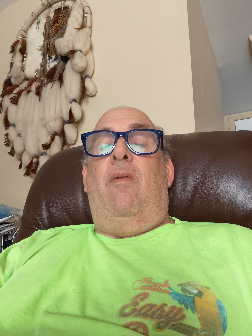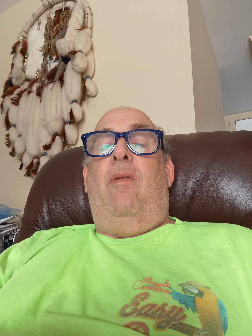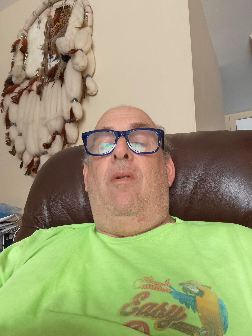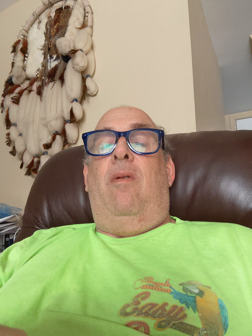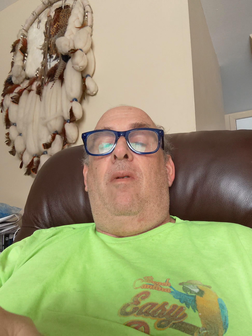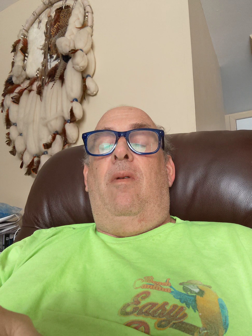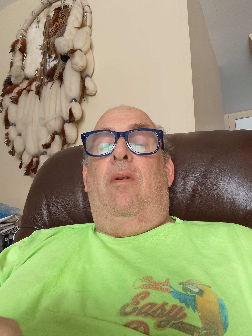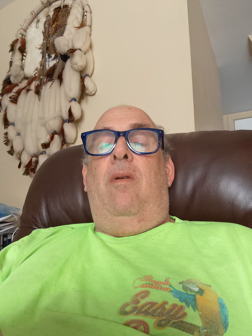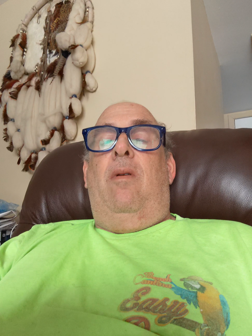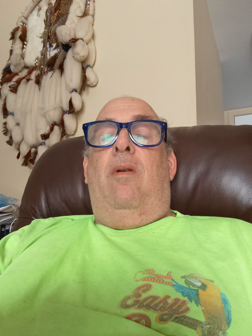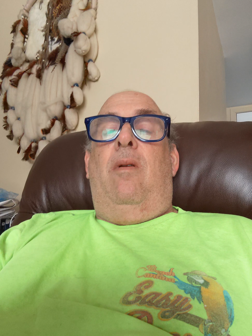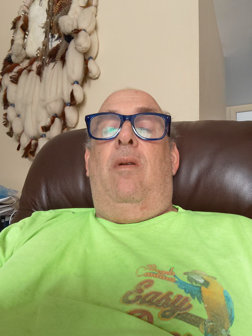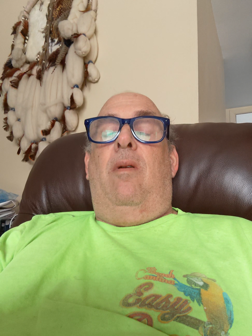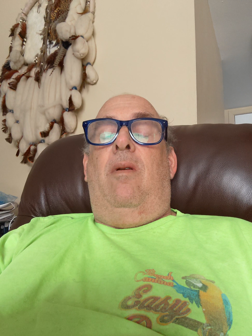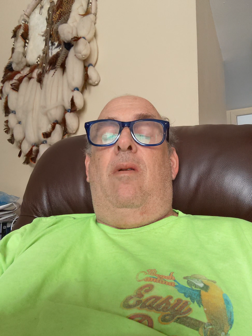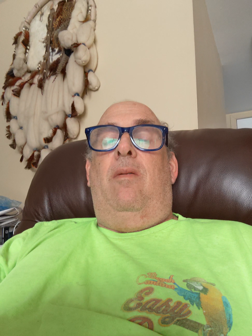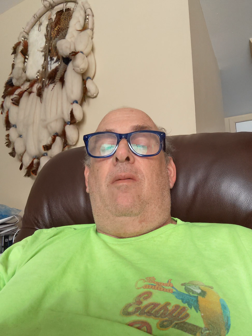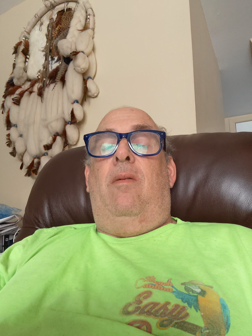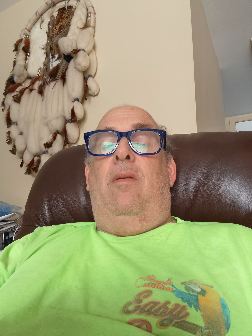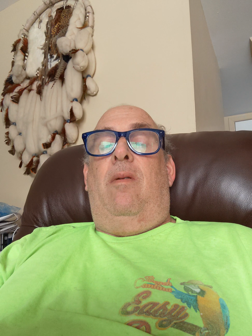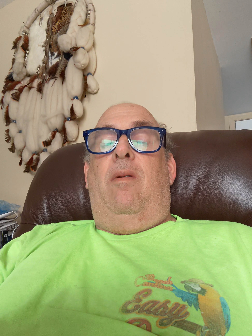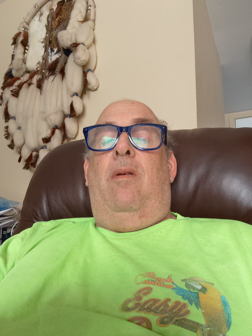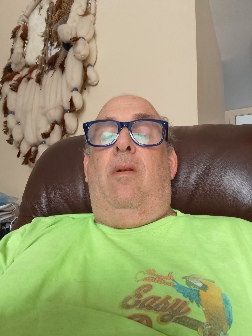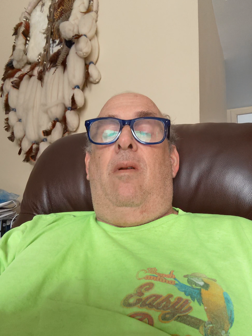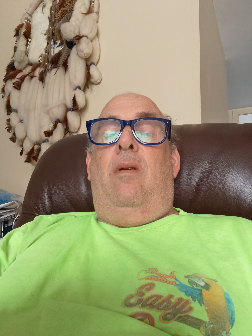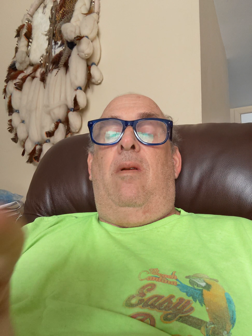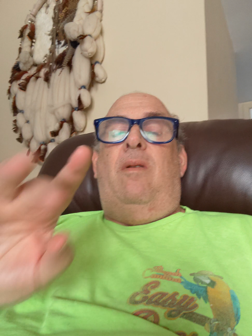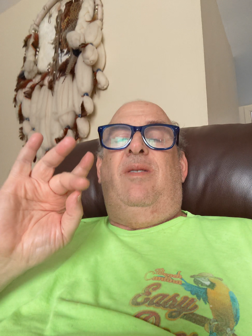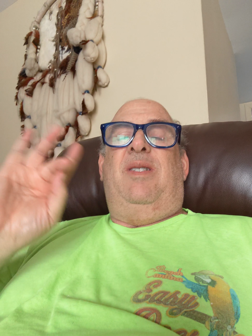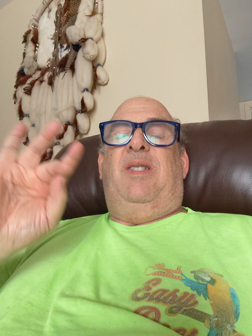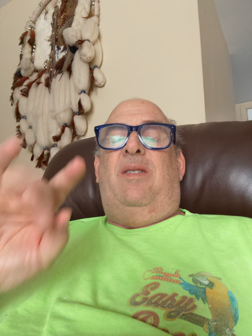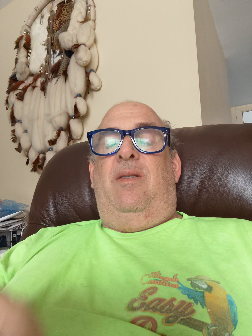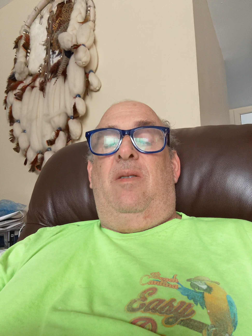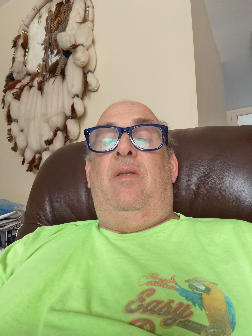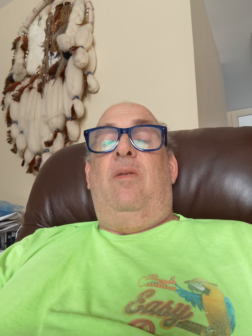yucky